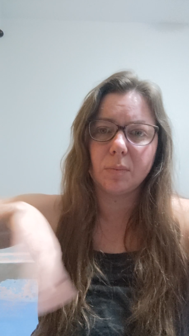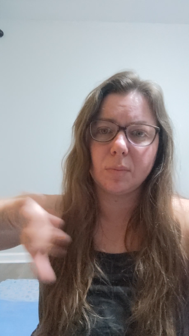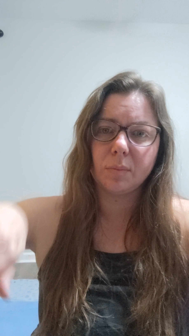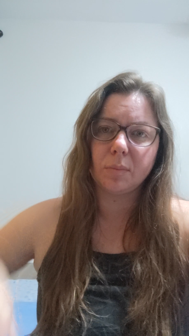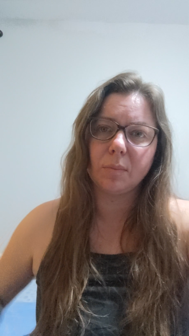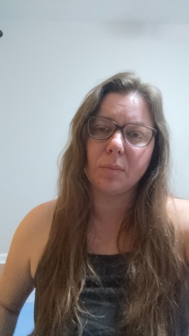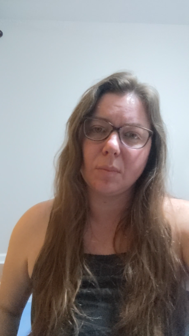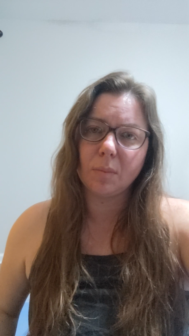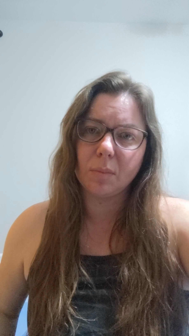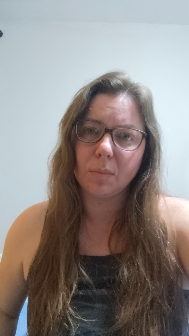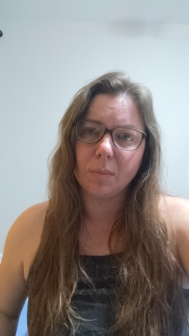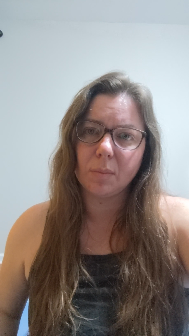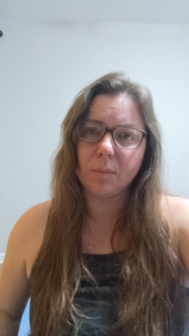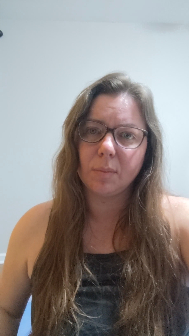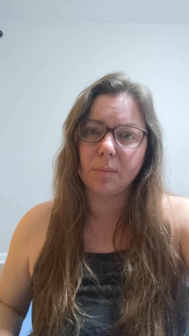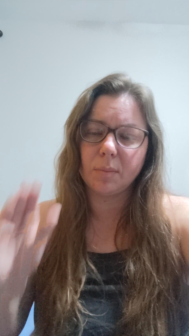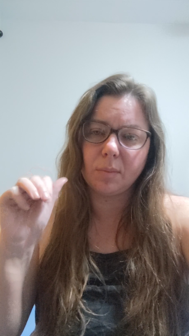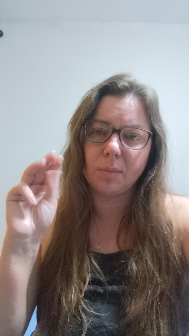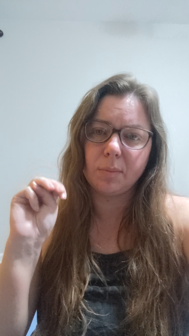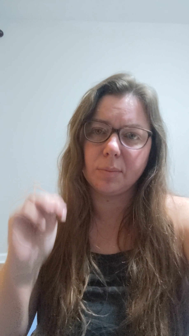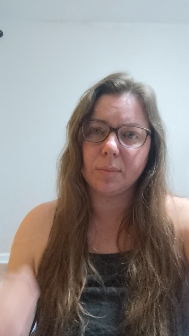am